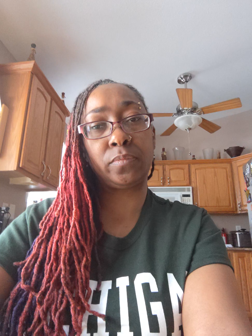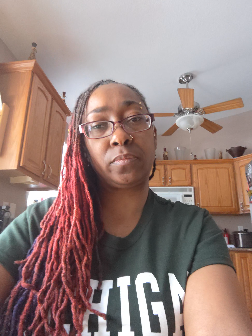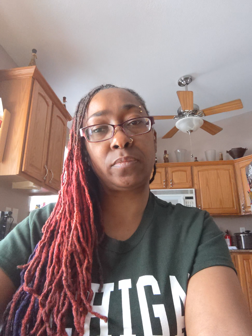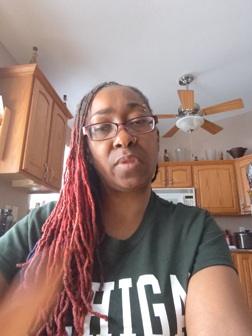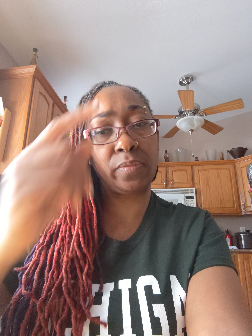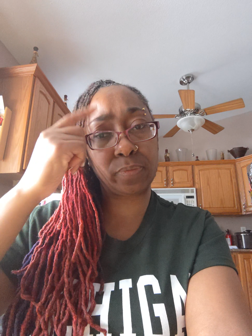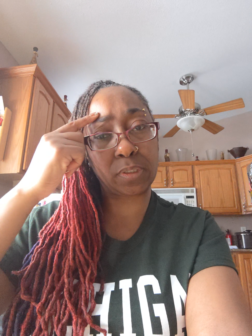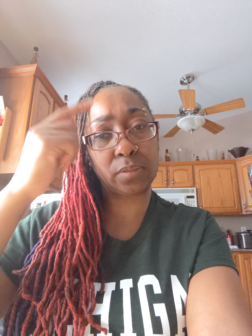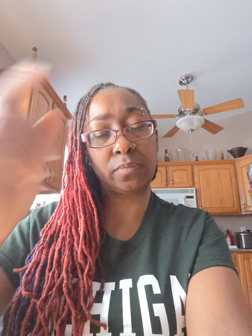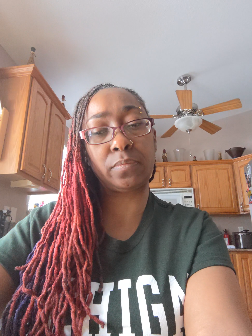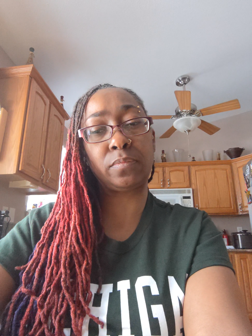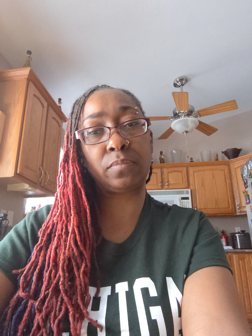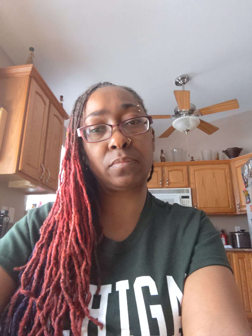think